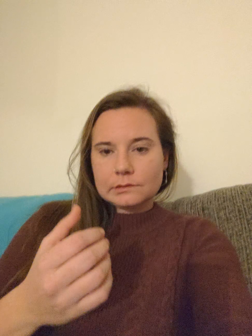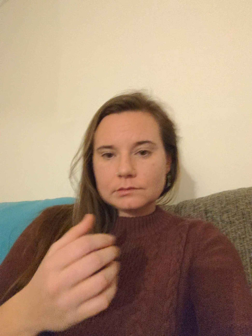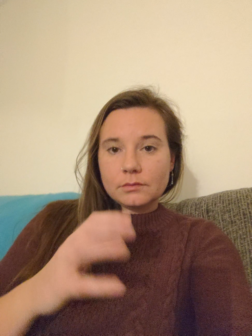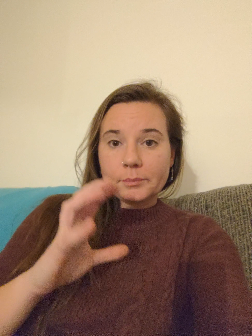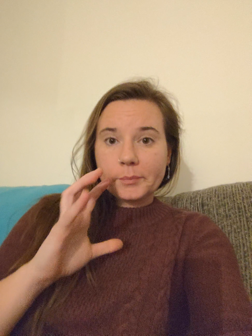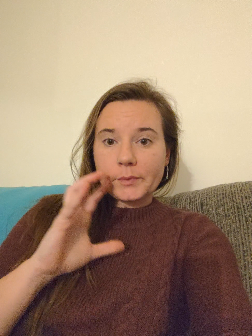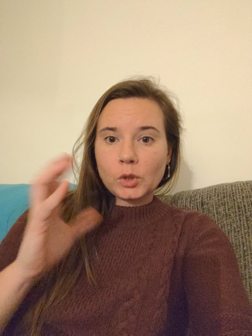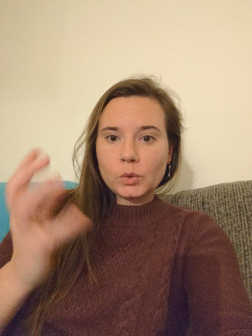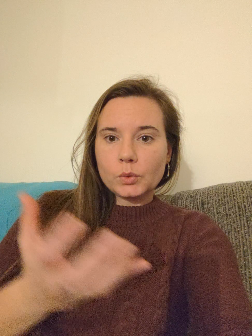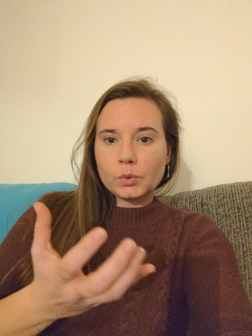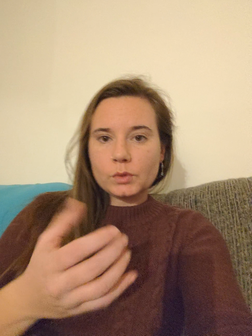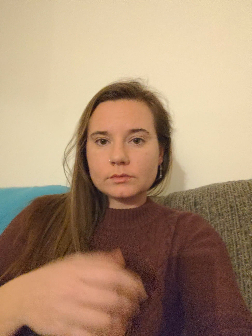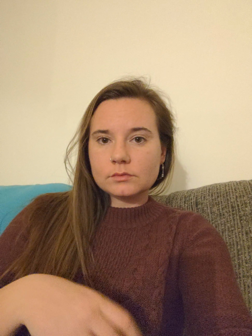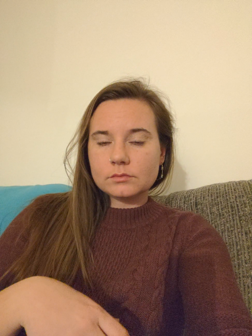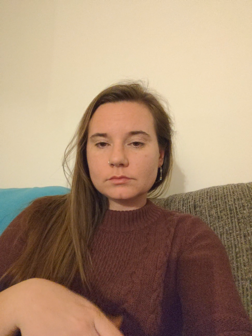balloon